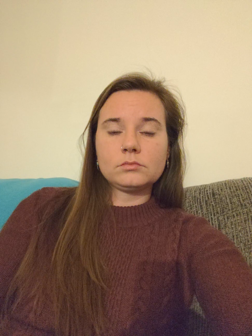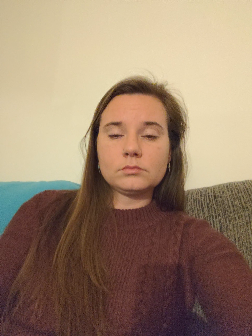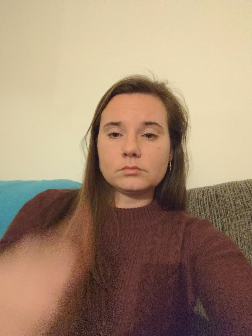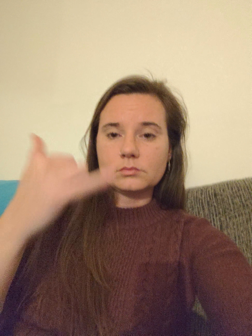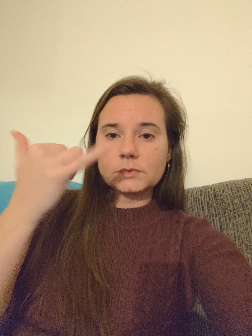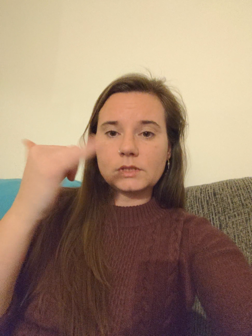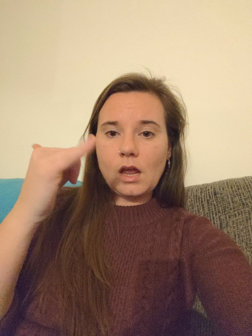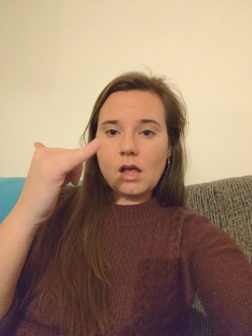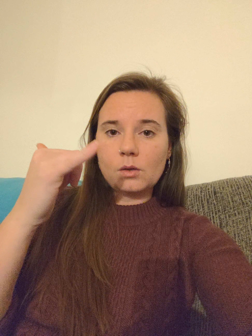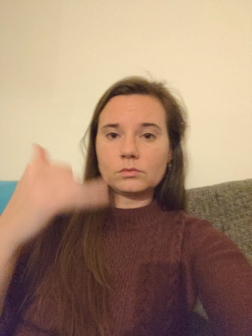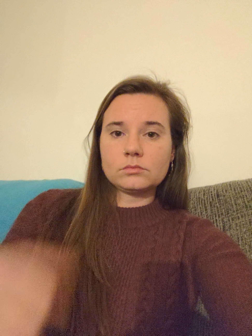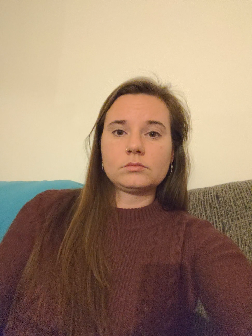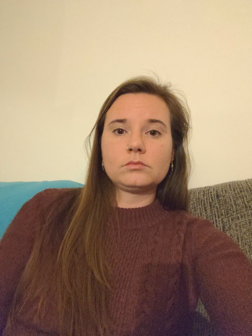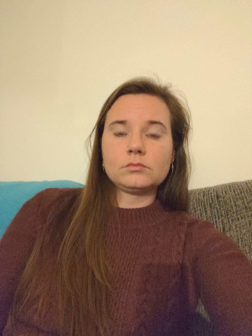yellow